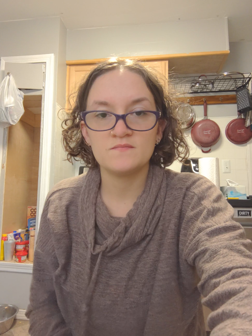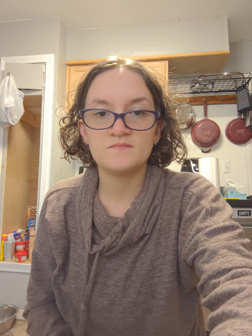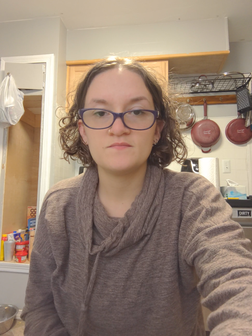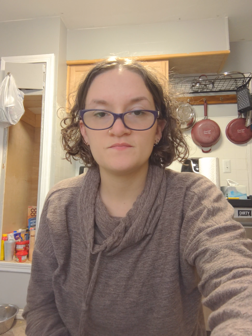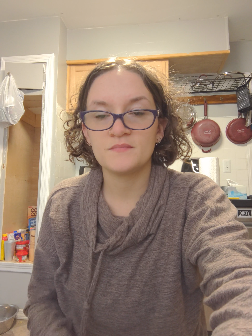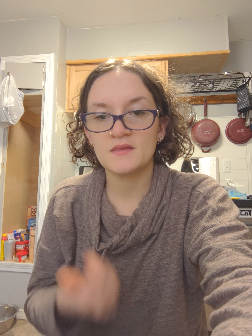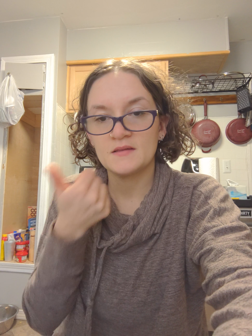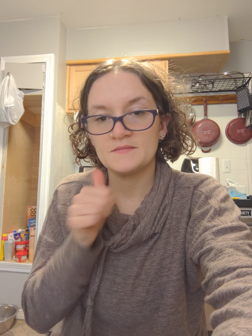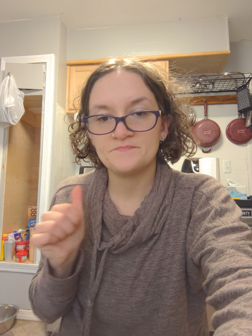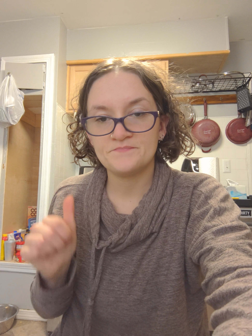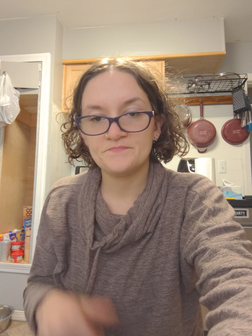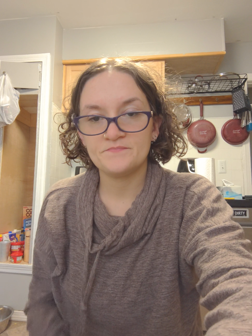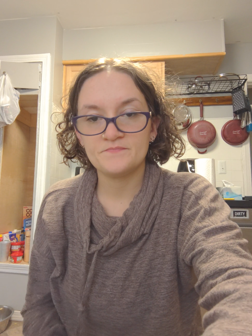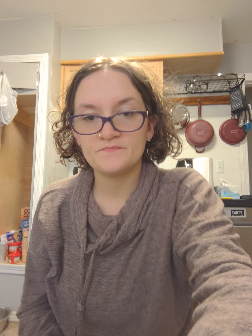any